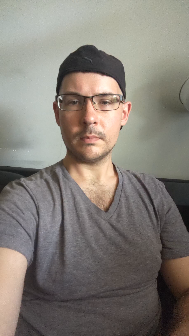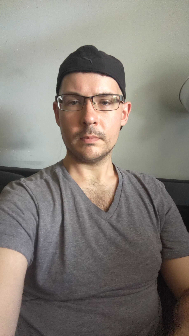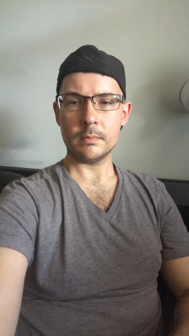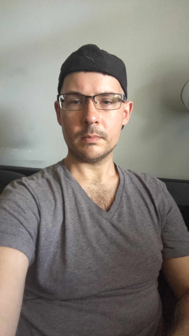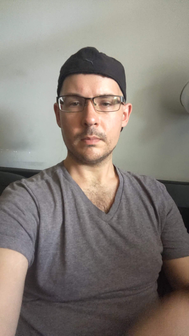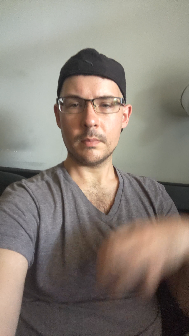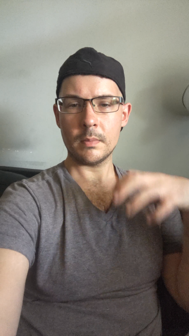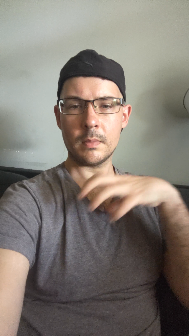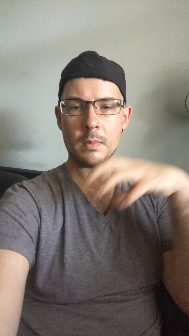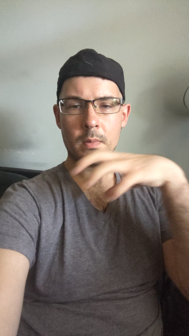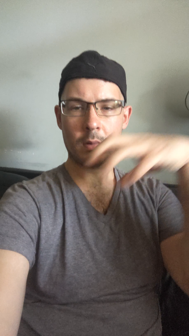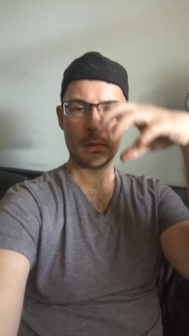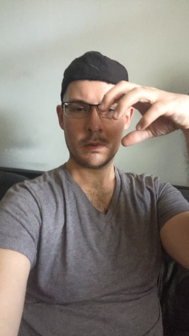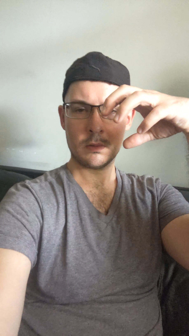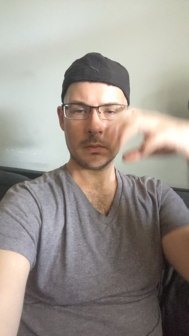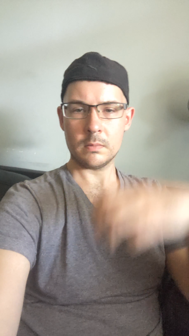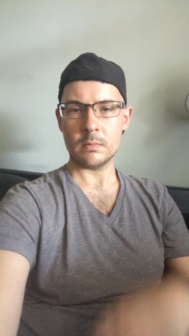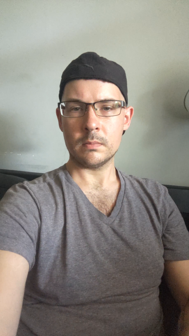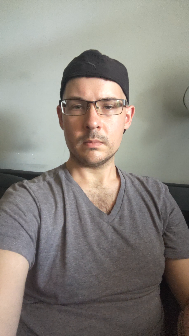block